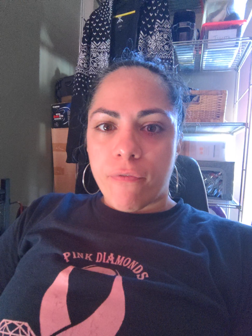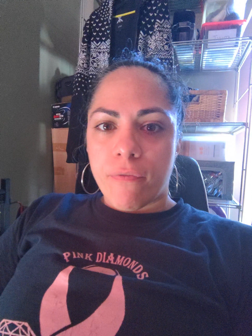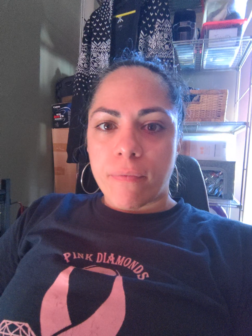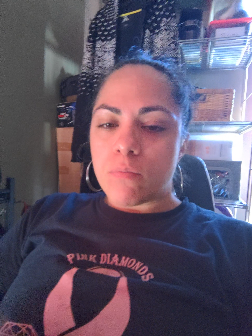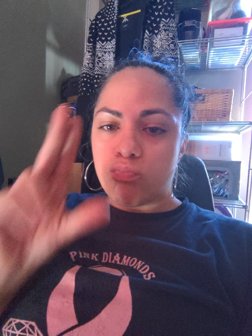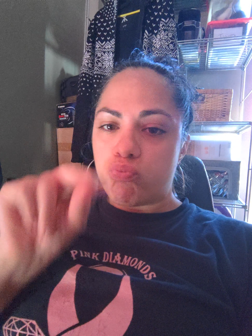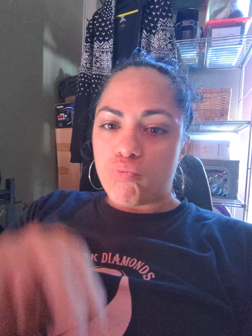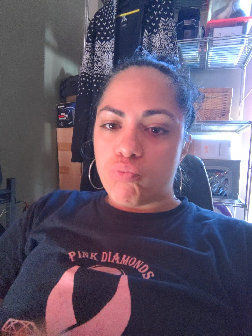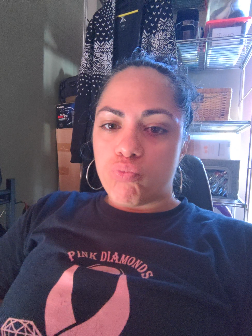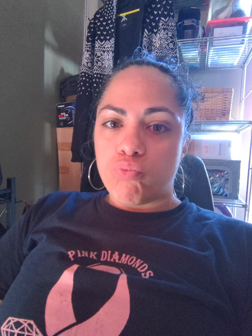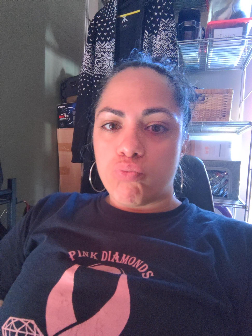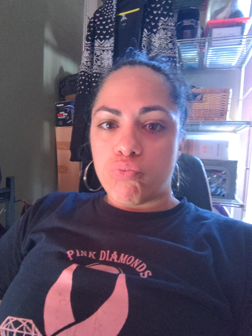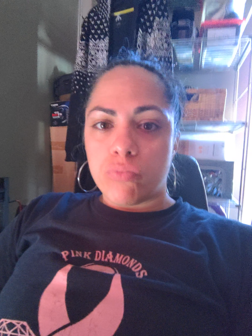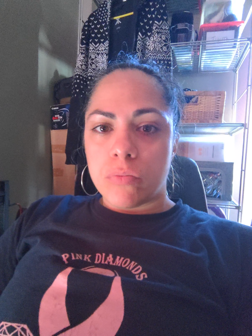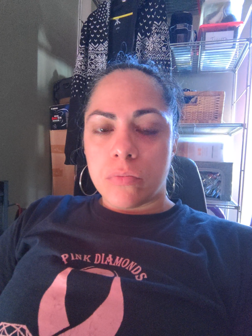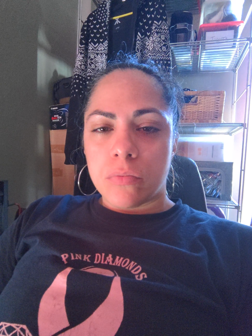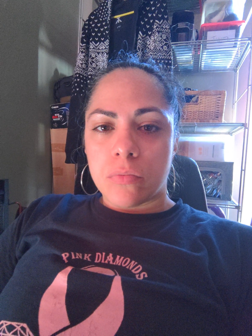no